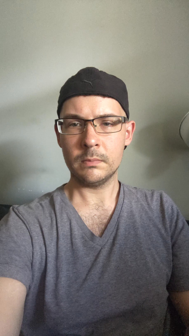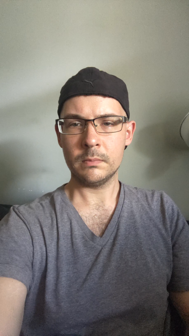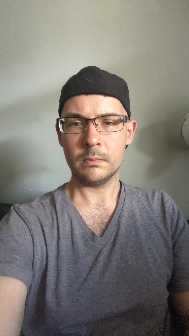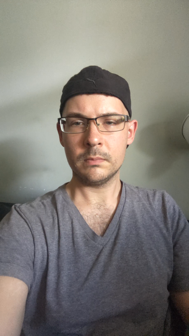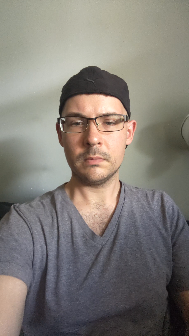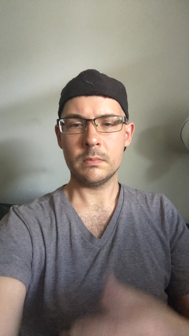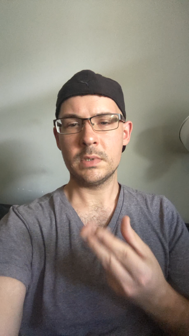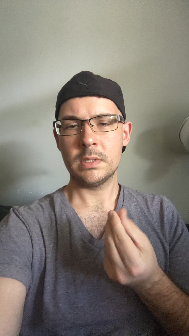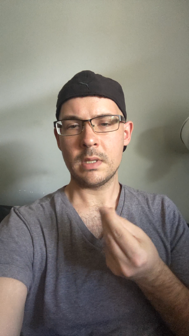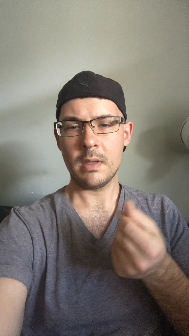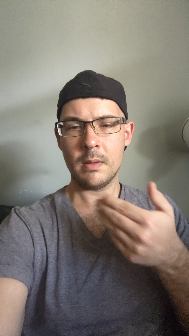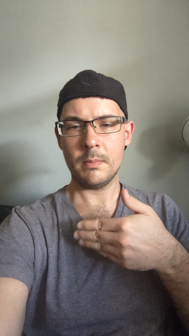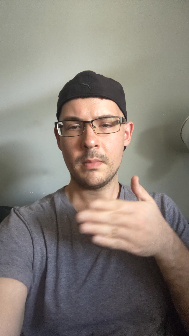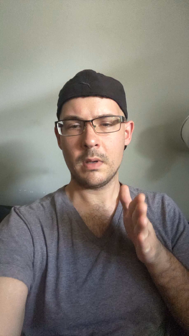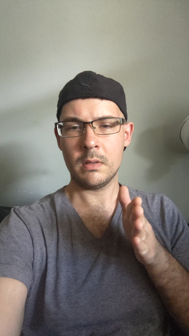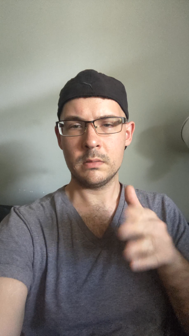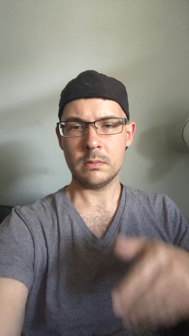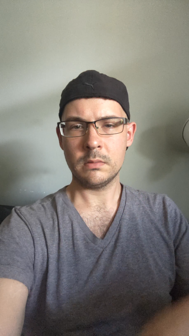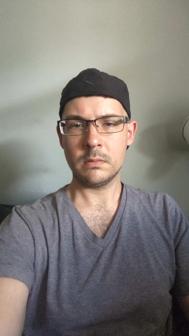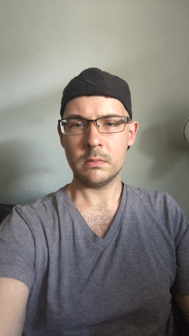sandbox